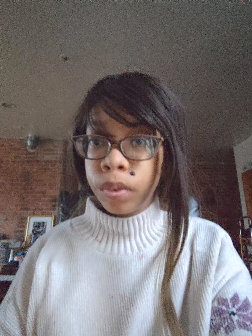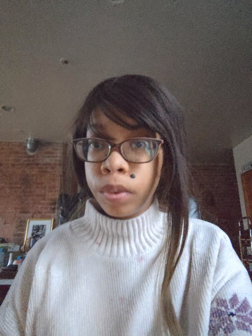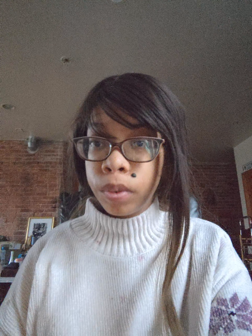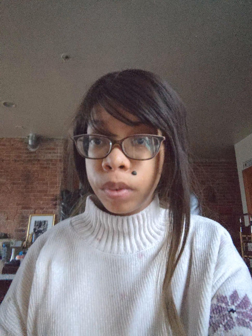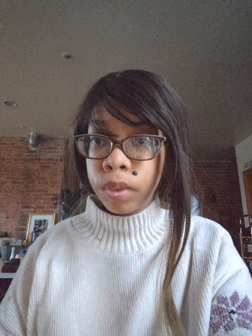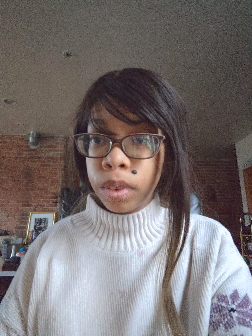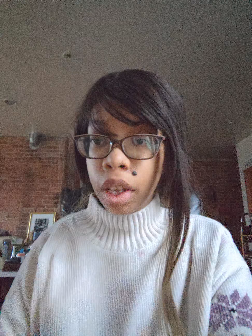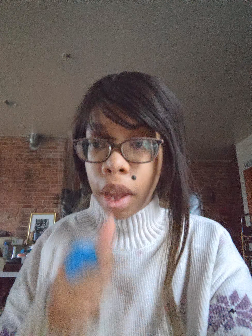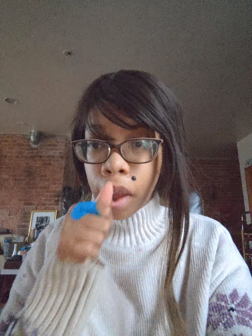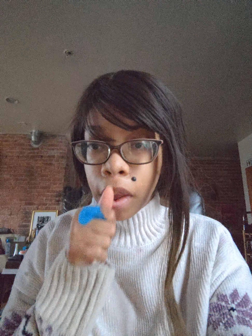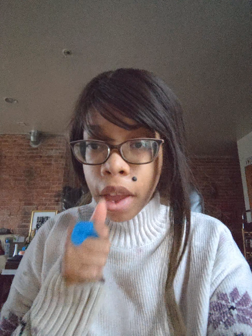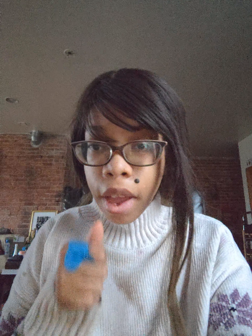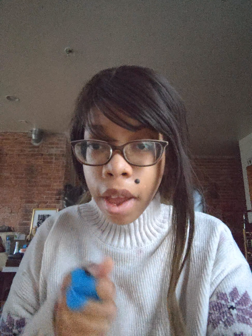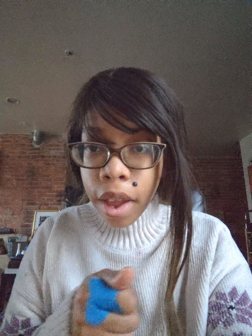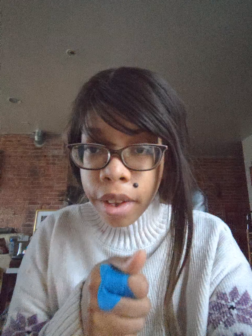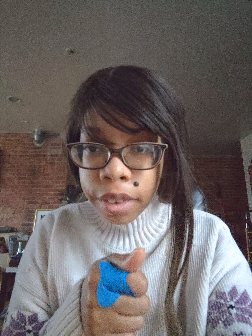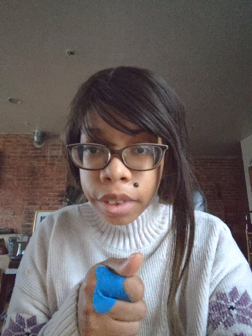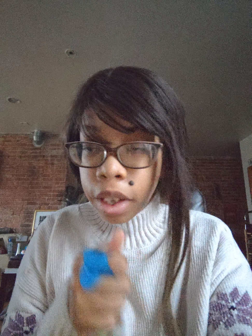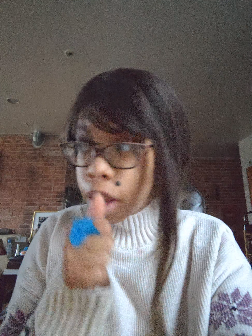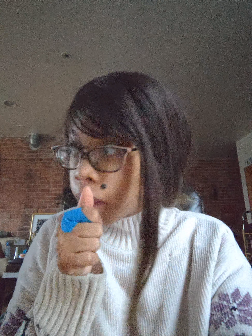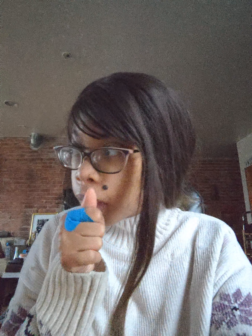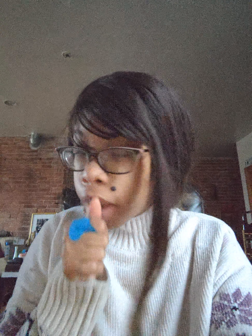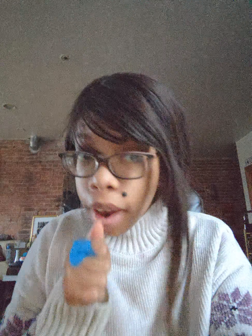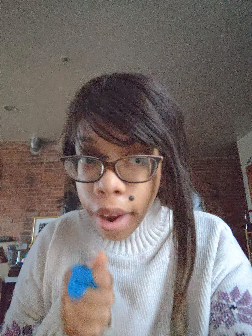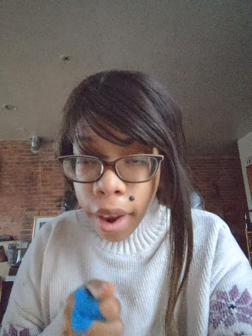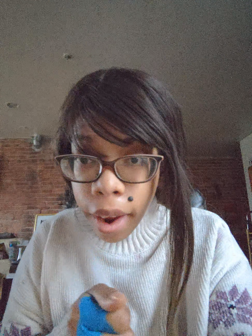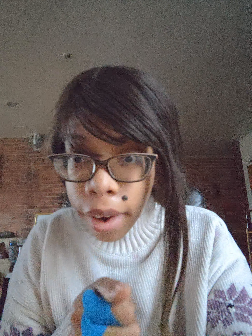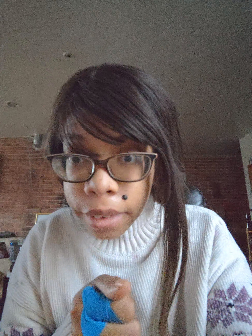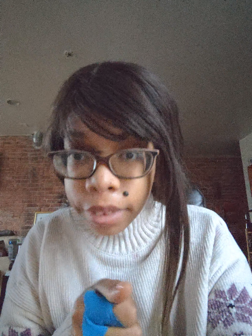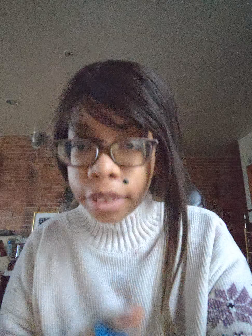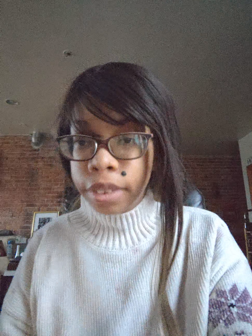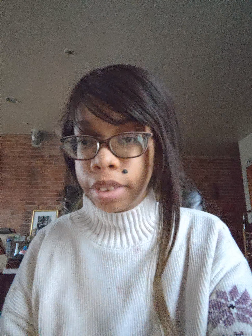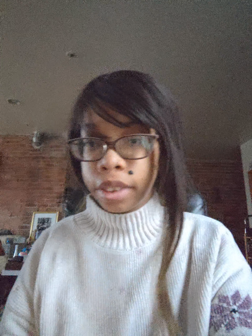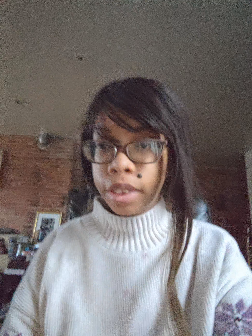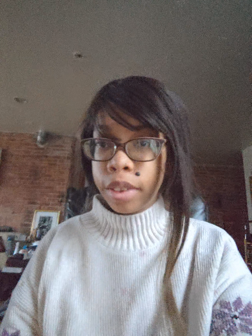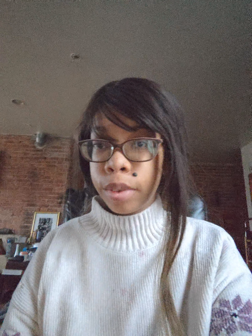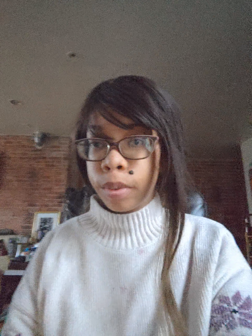hide